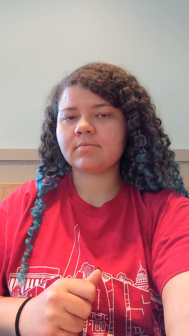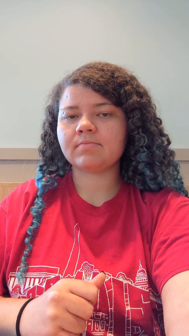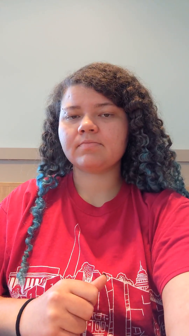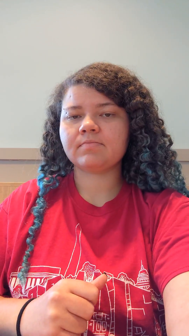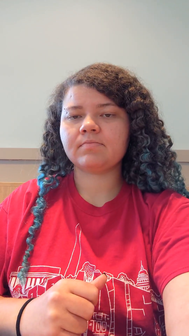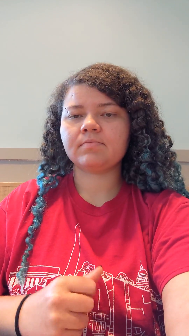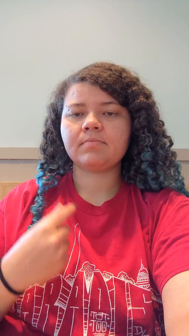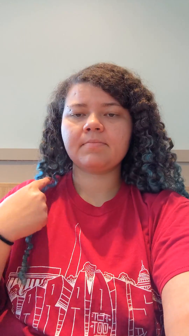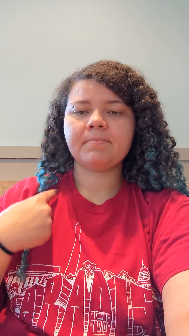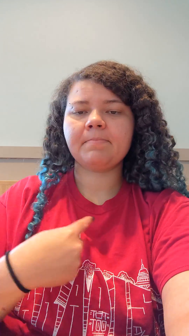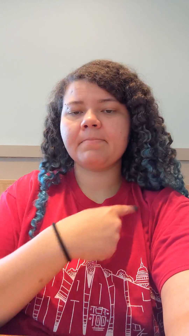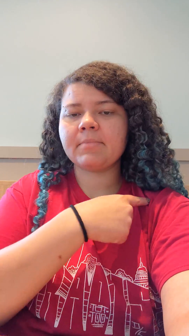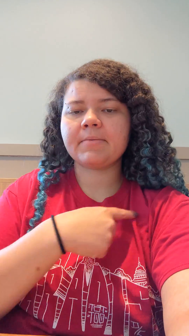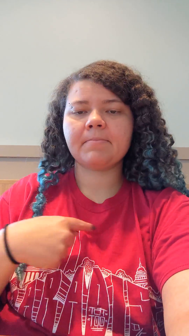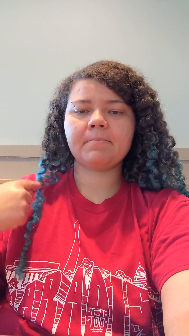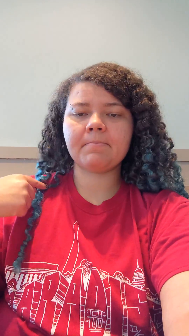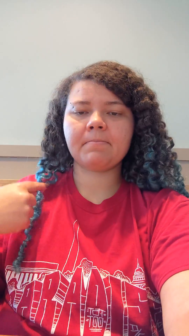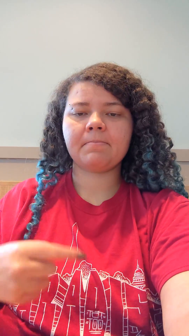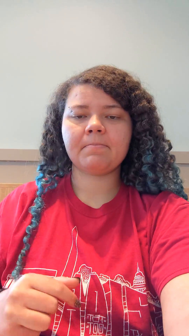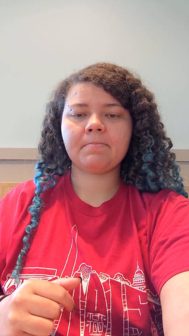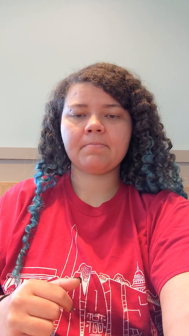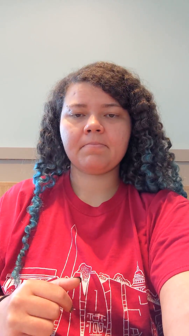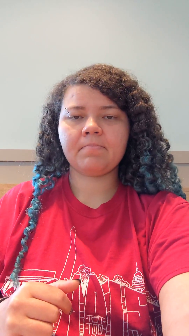bib